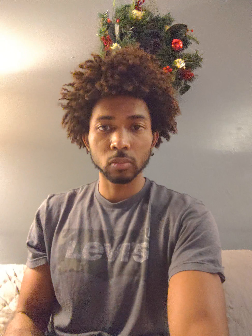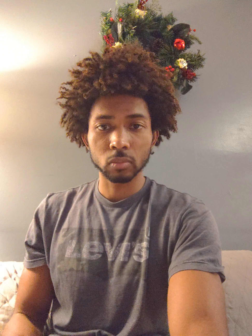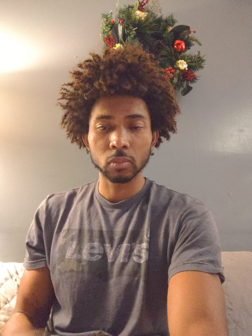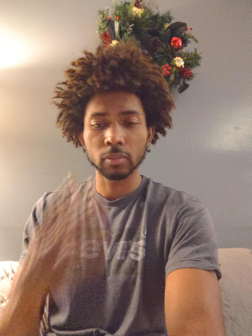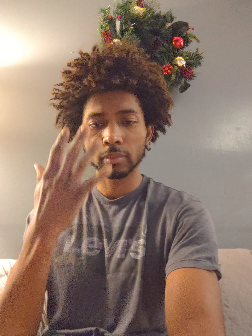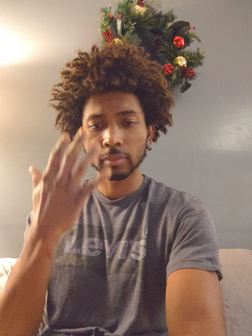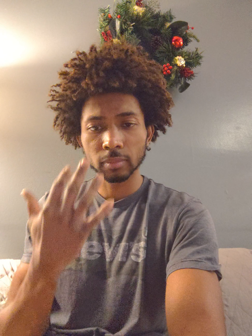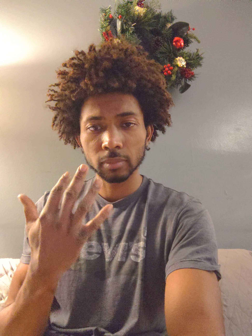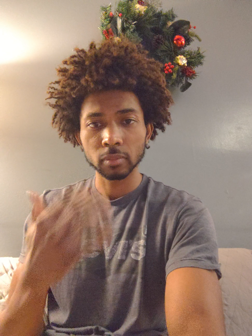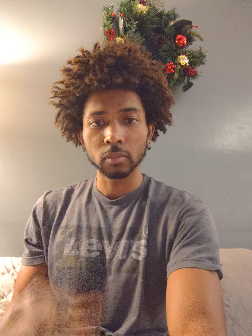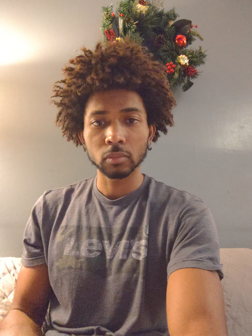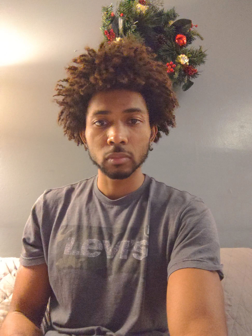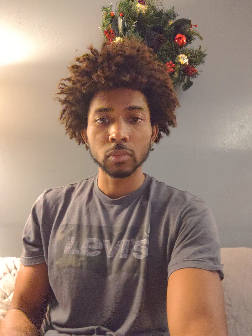sad